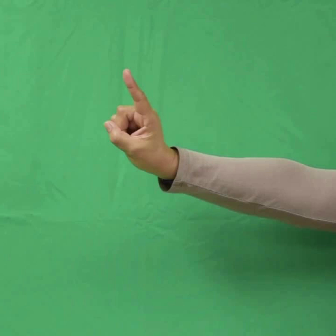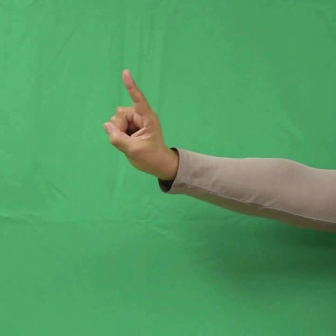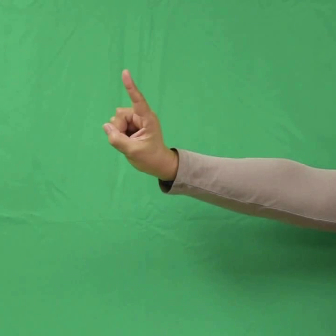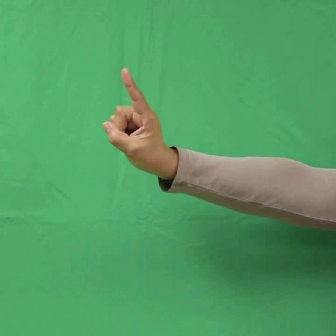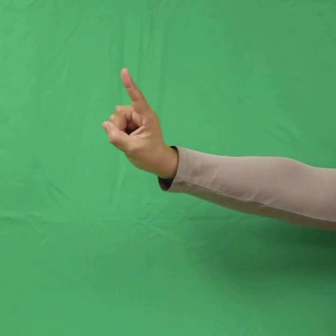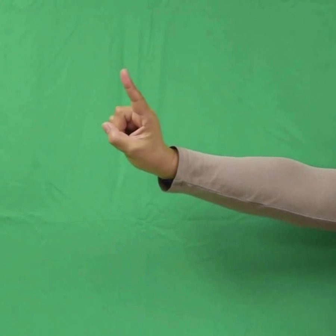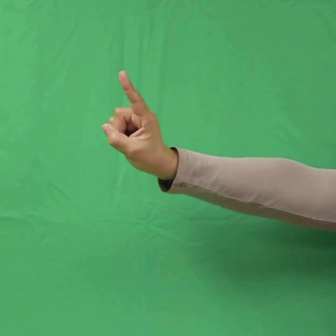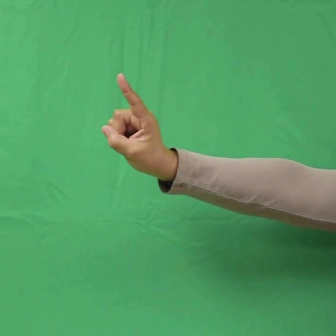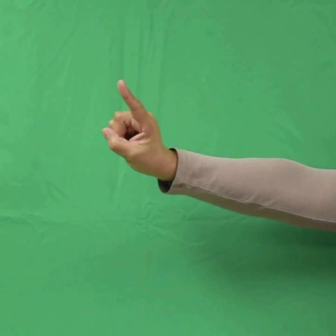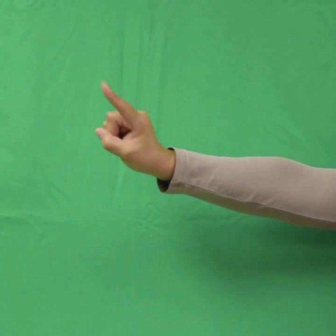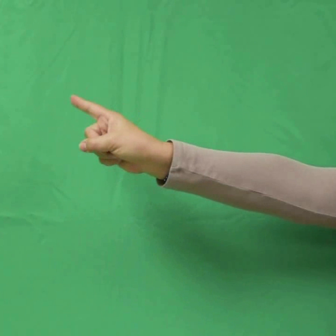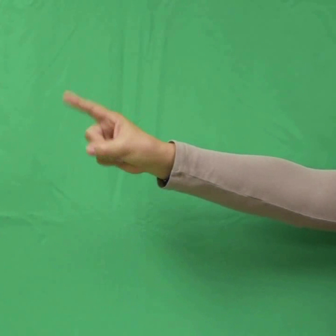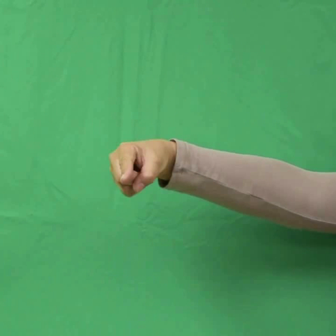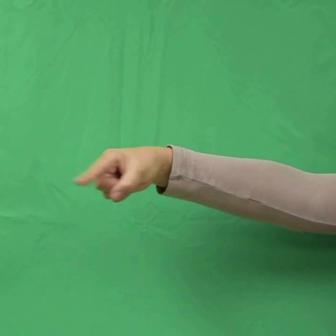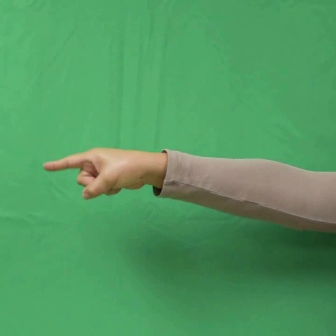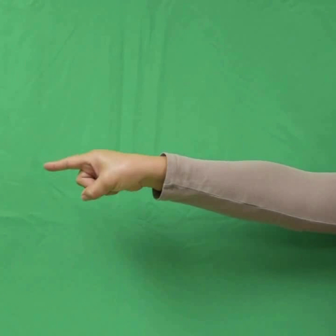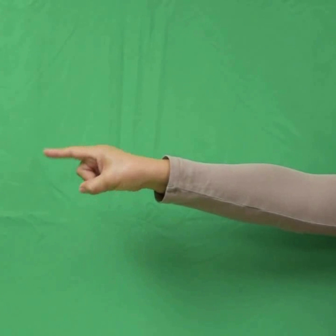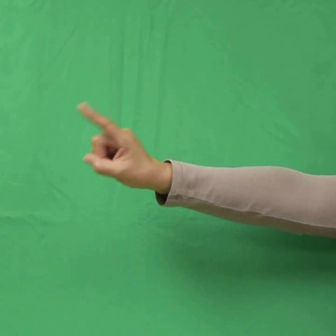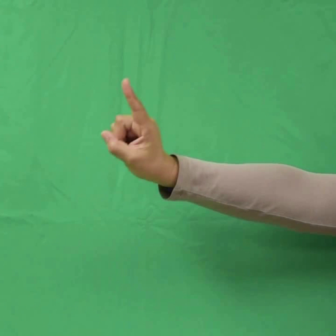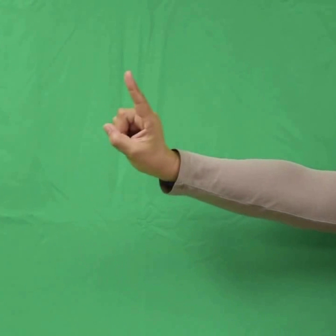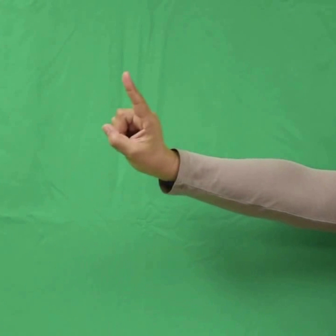Z